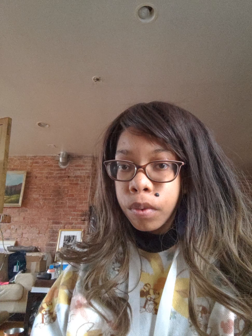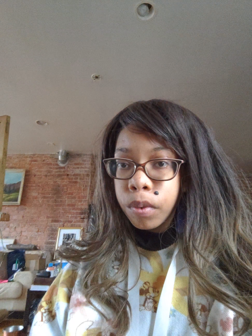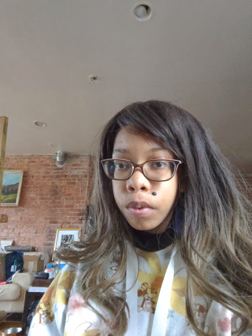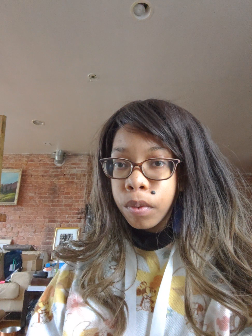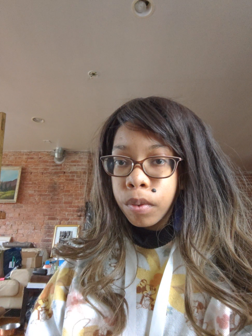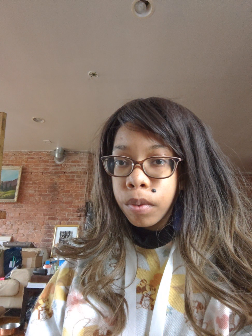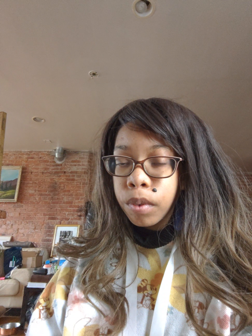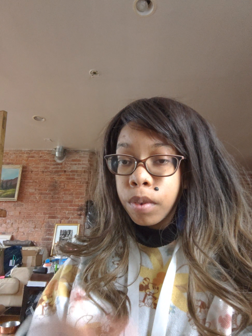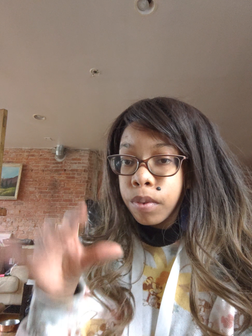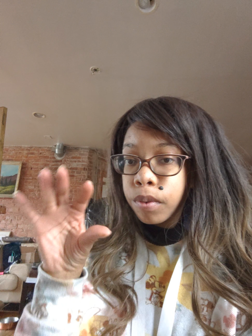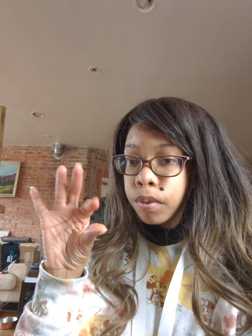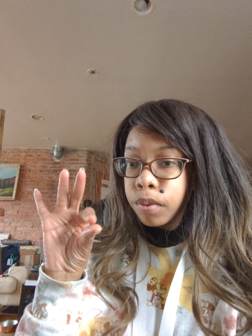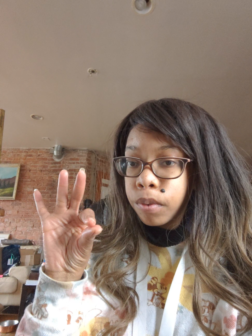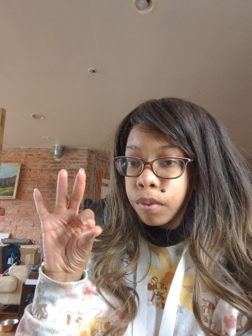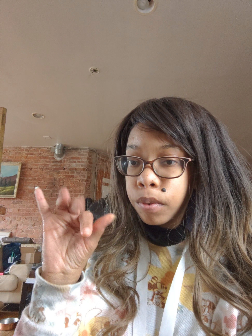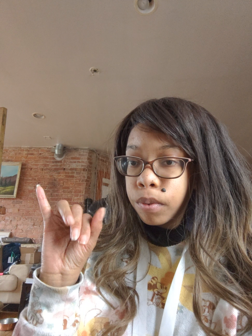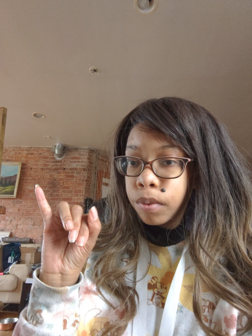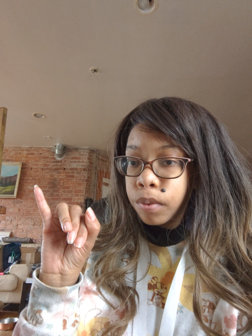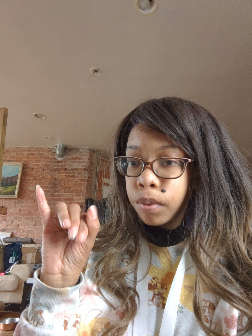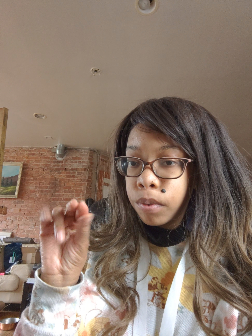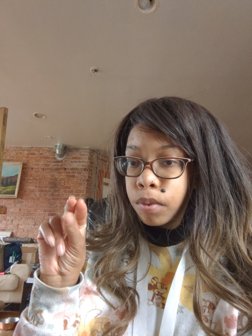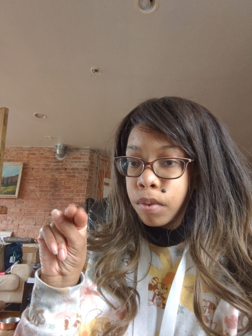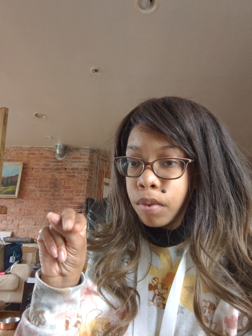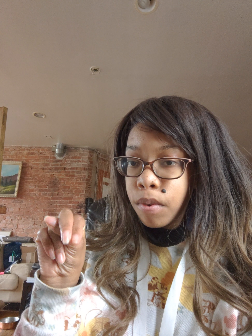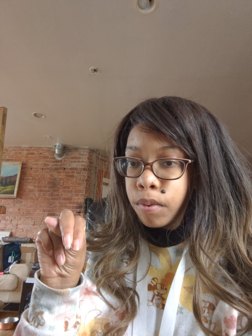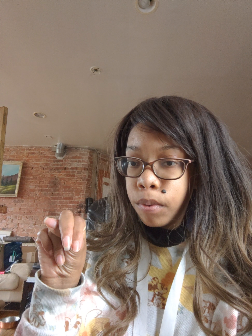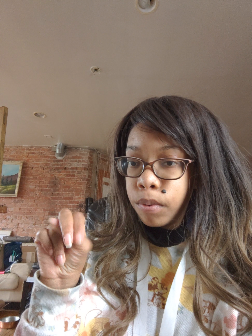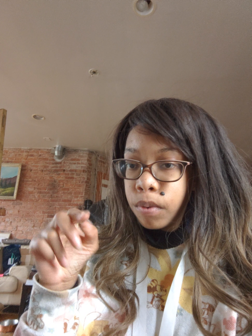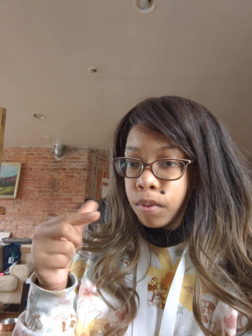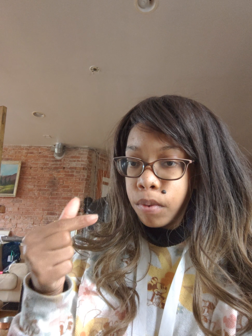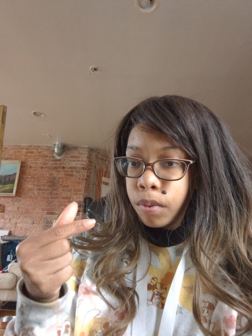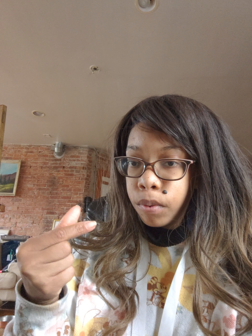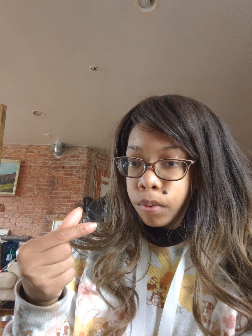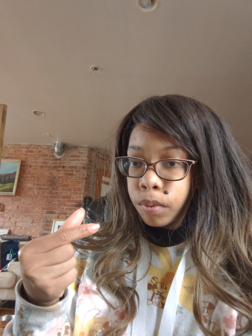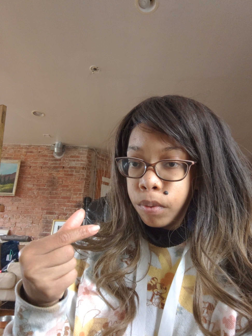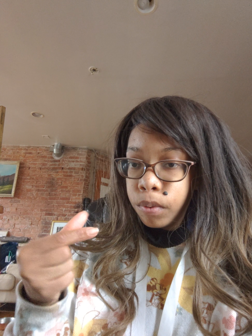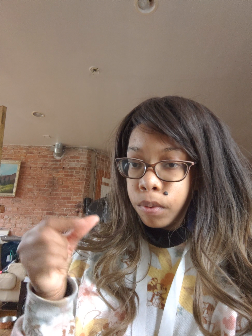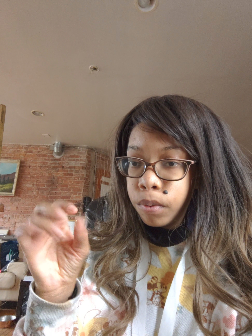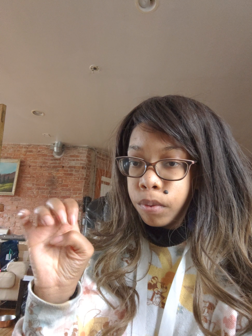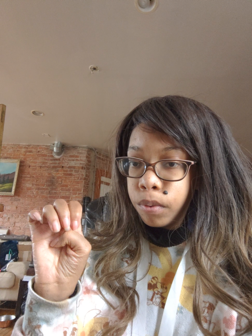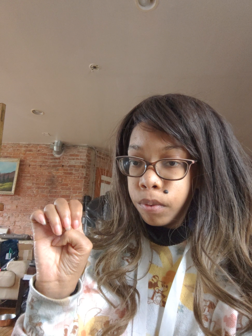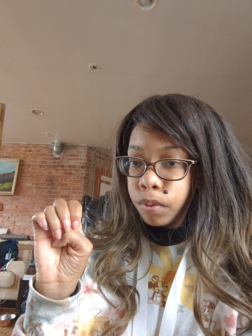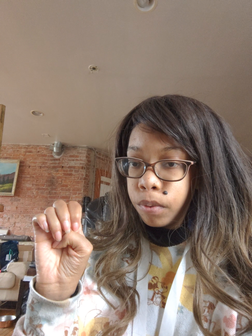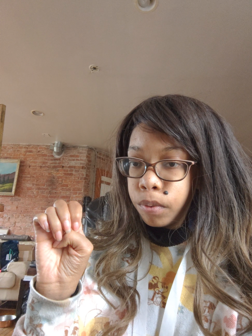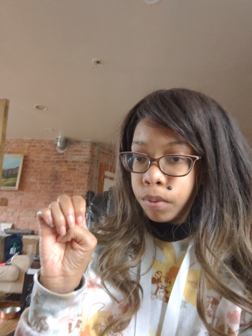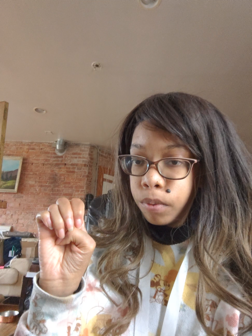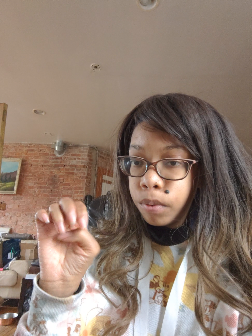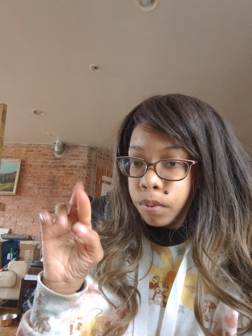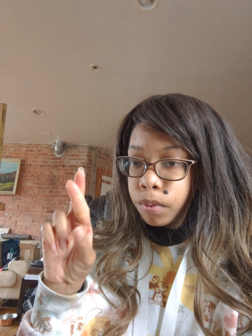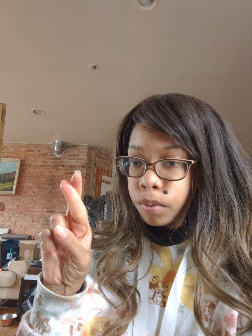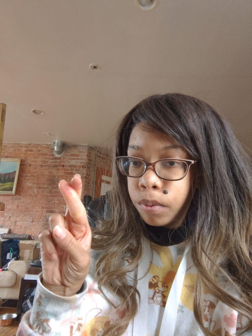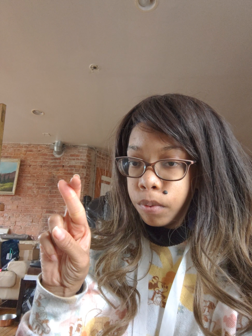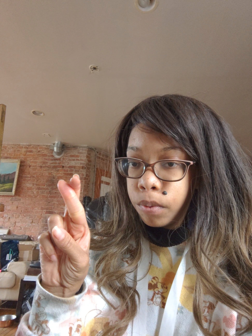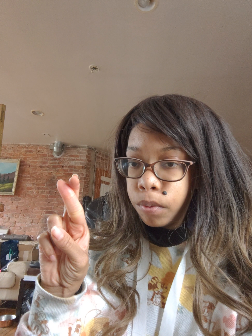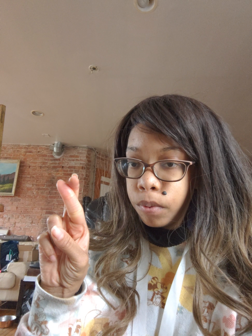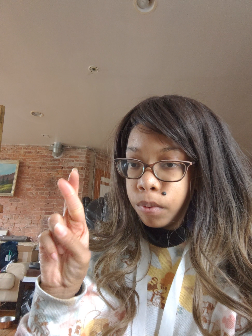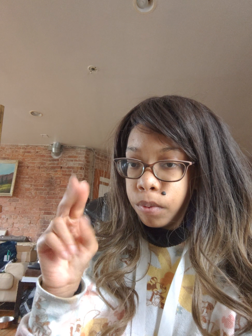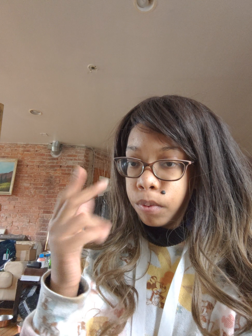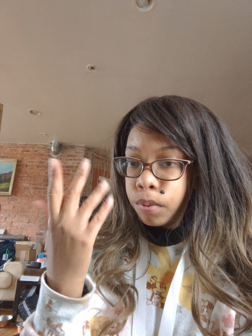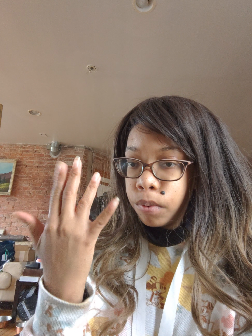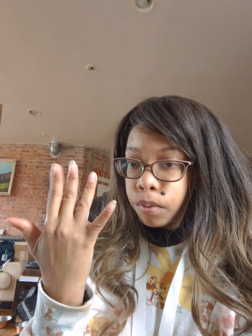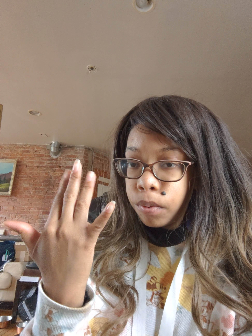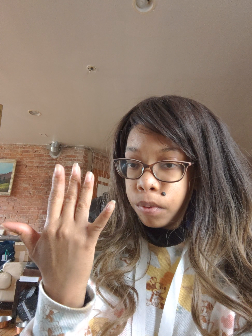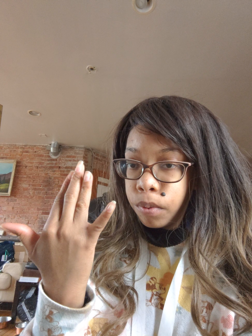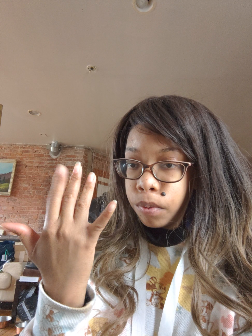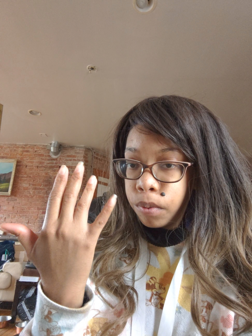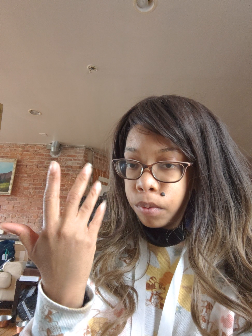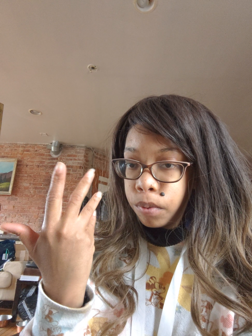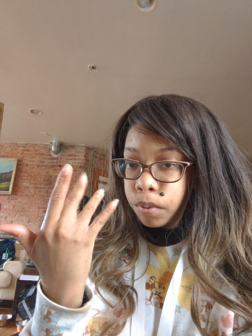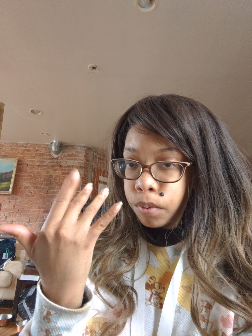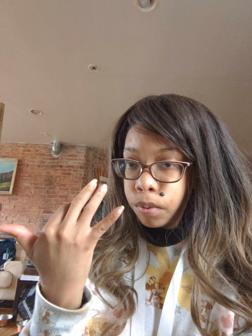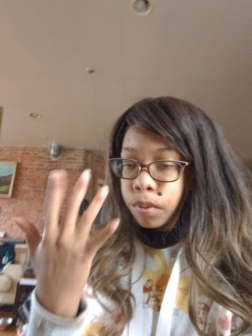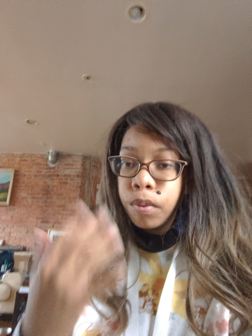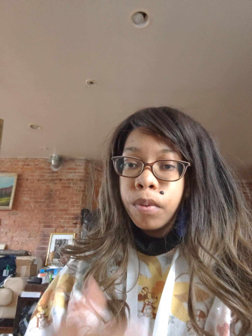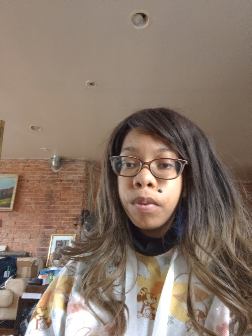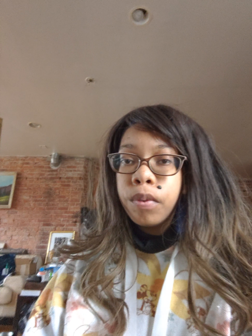finger